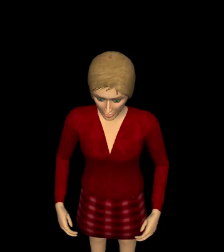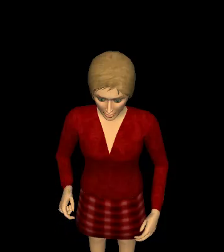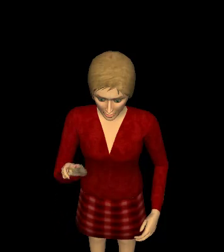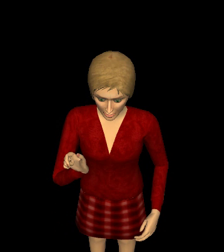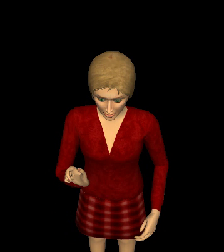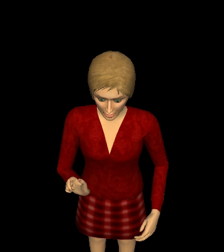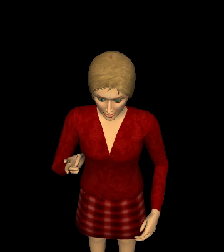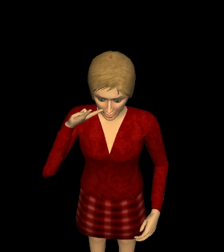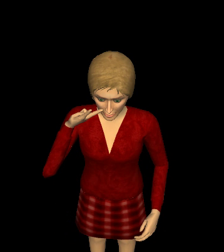نبيل